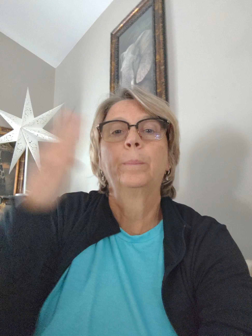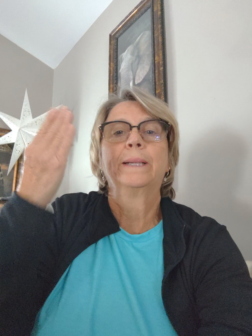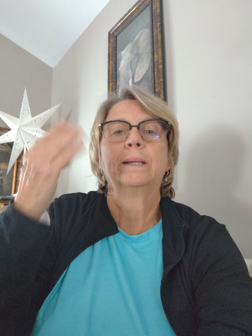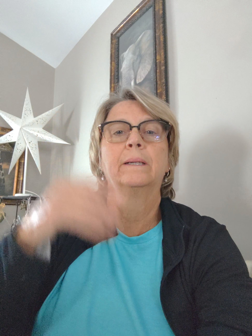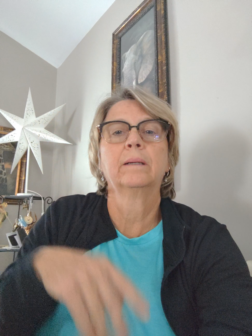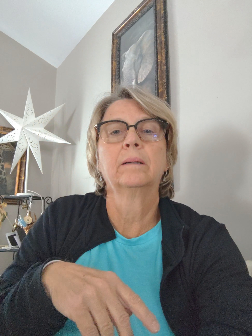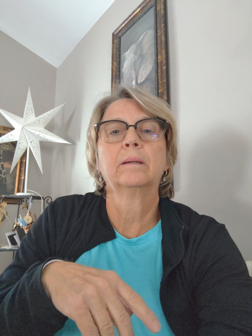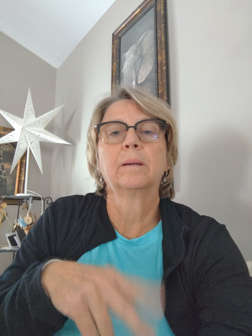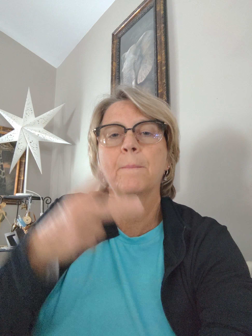open